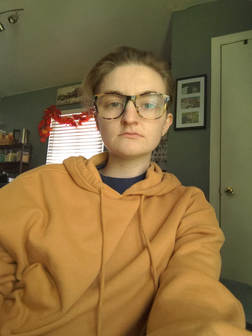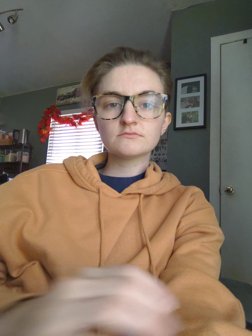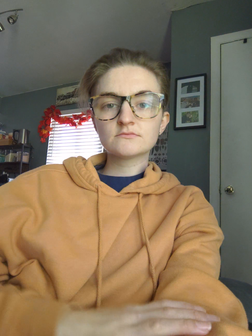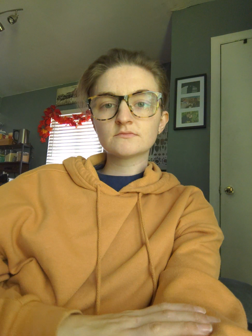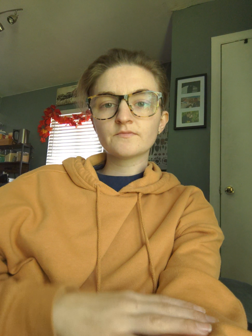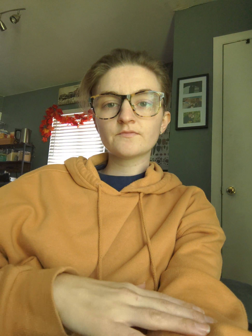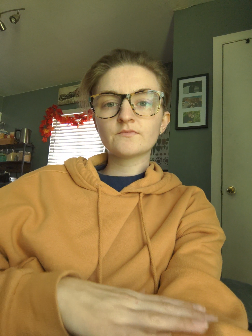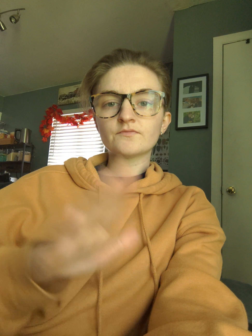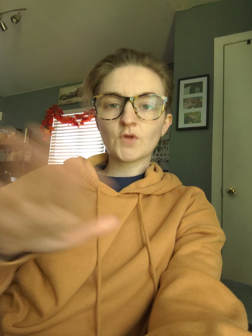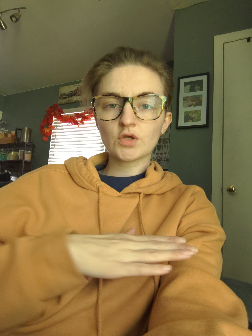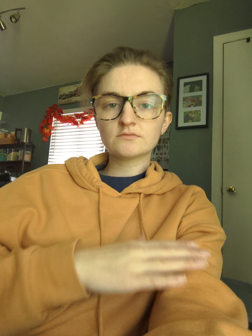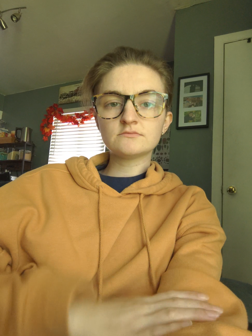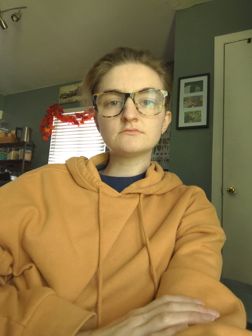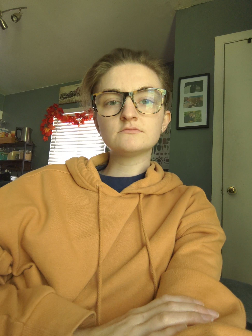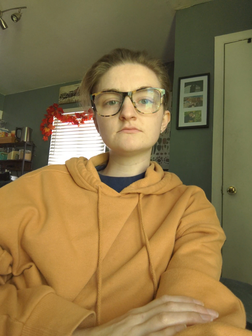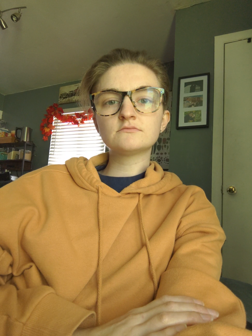full